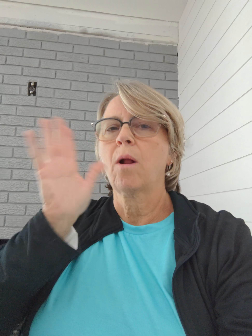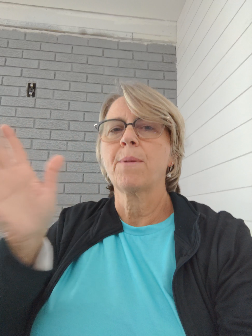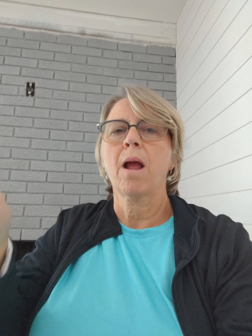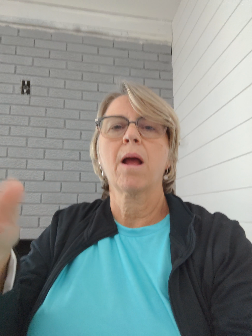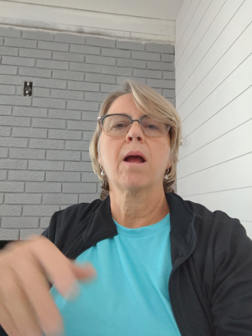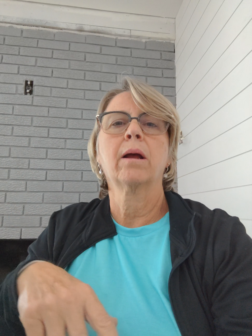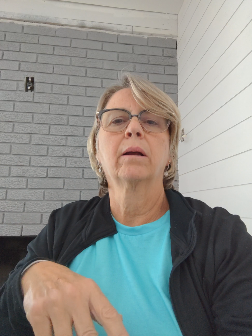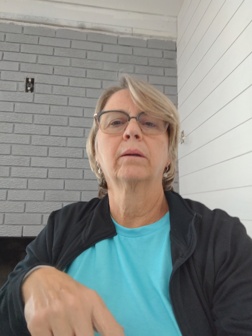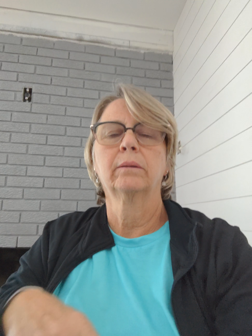grandma